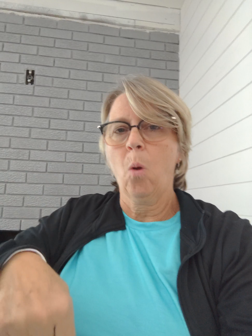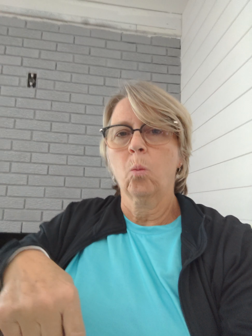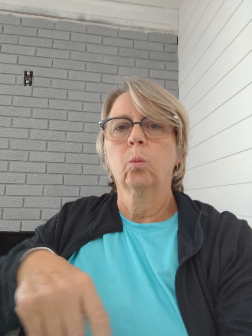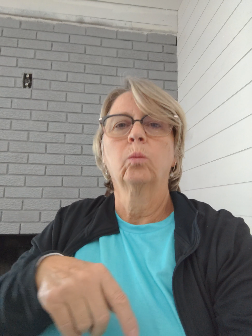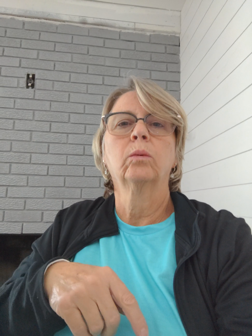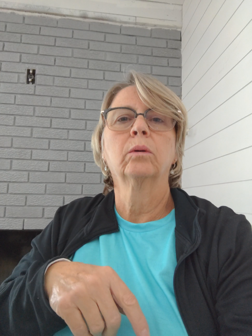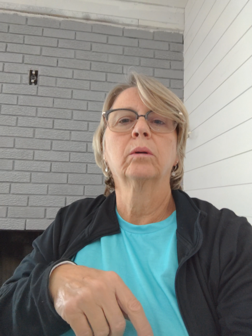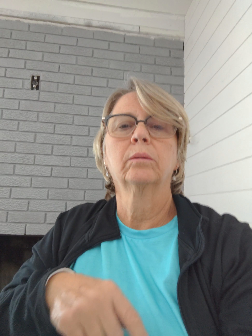down